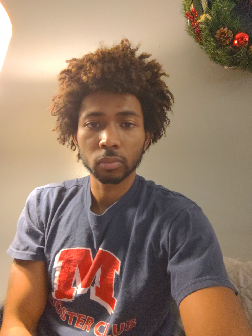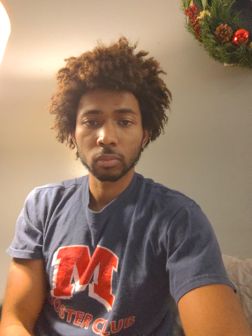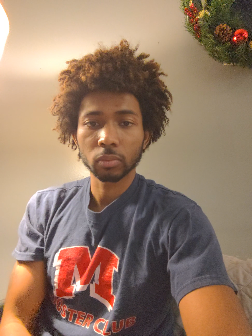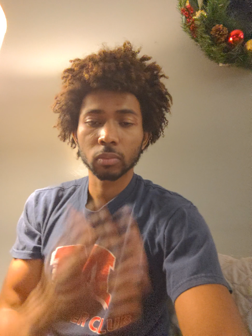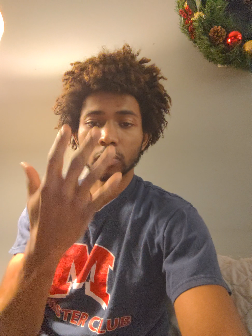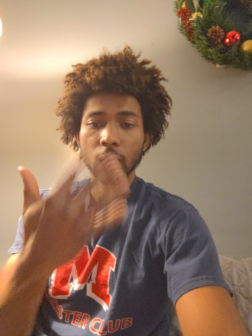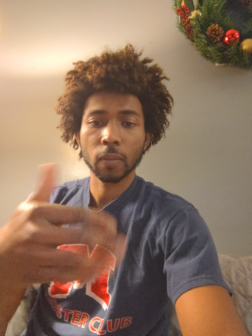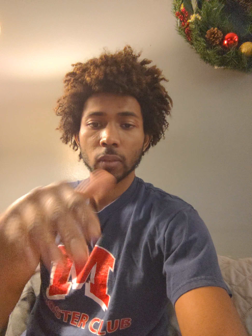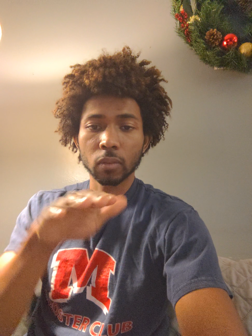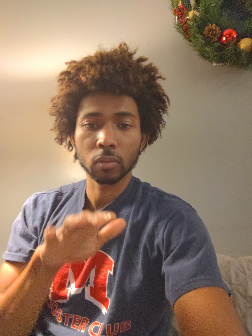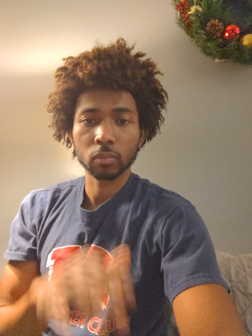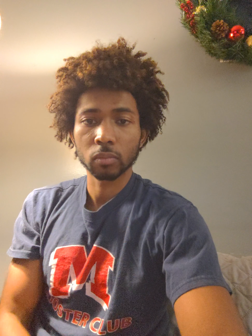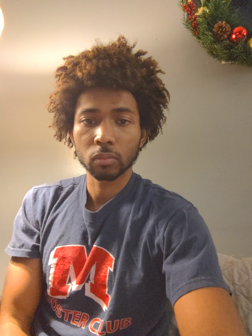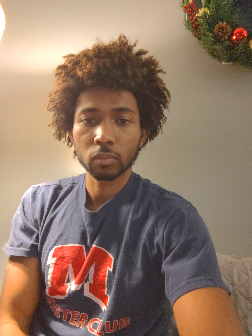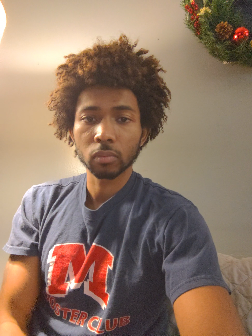mitten